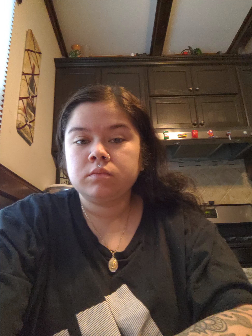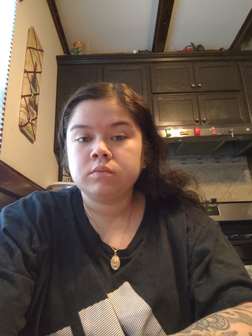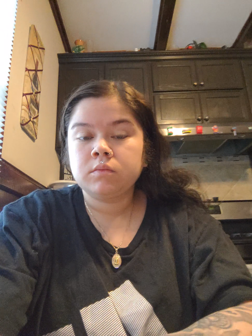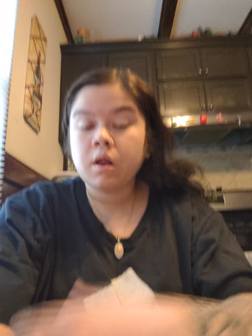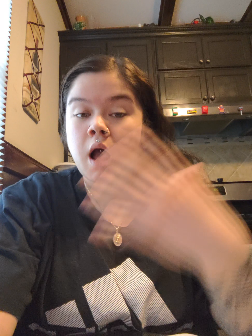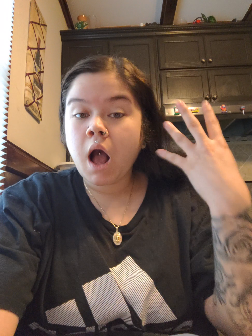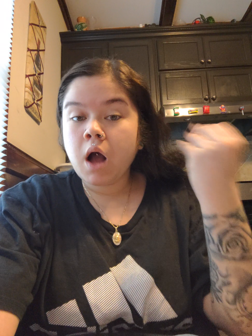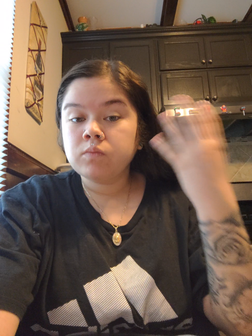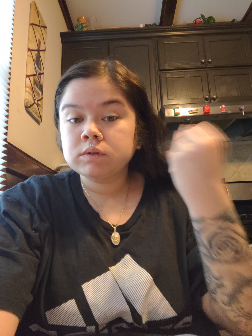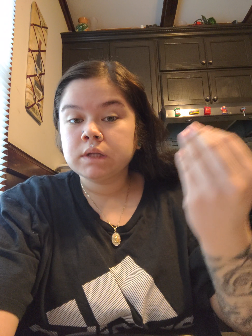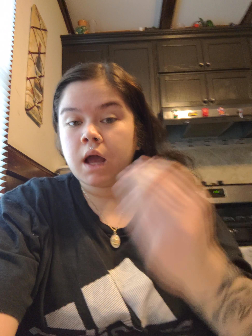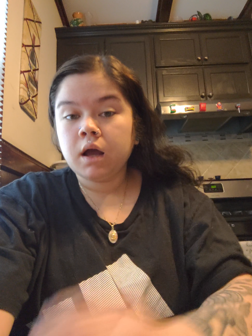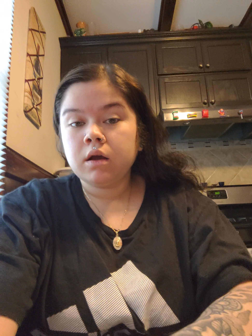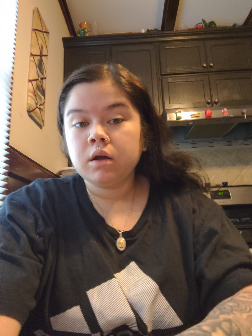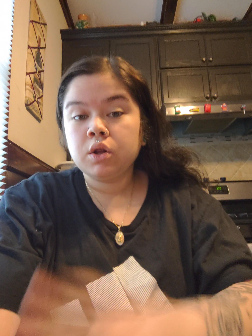outside